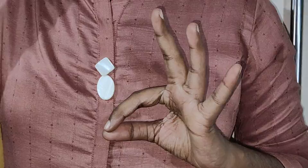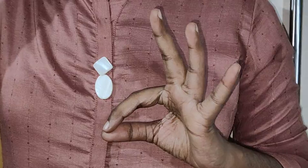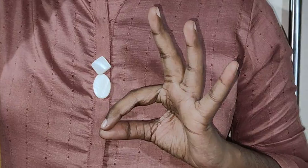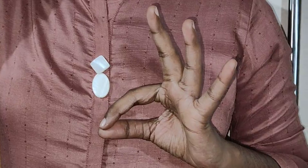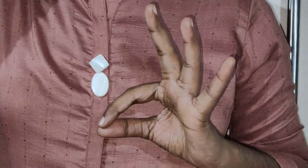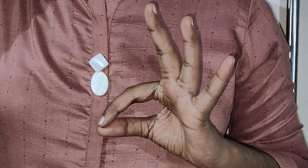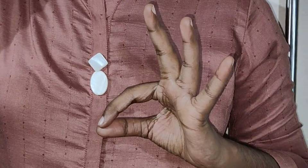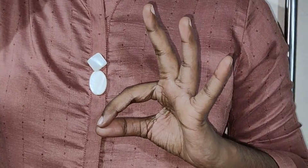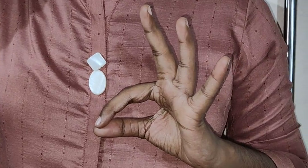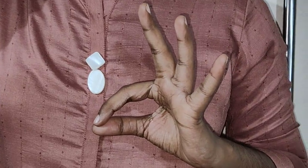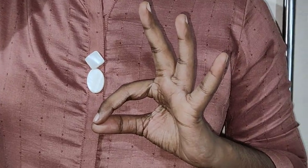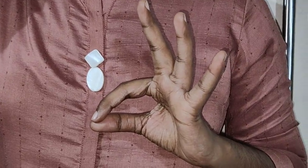ഒ